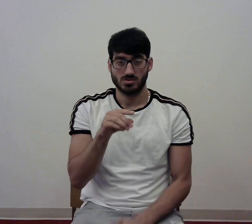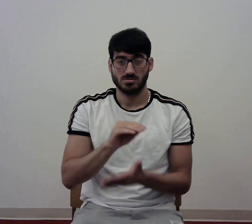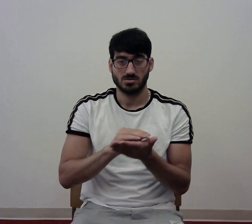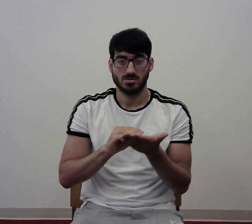yazı